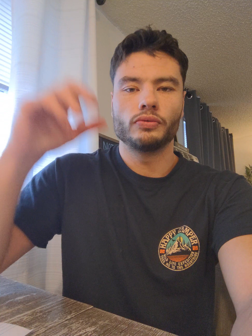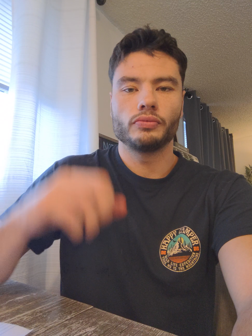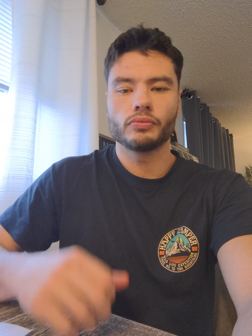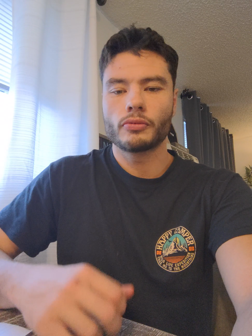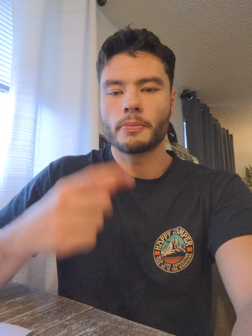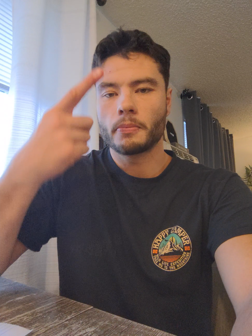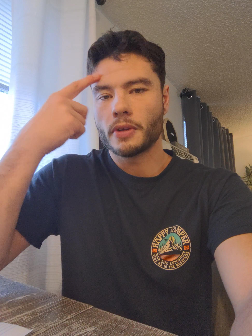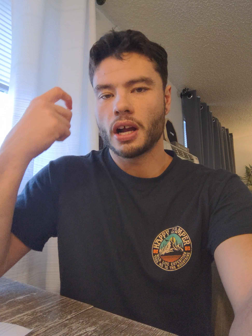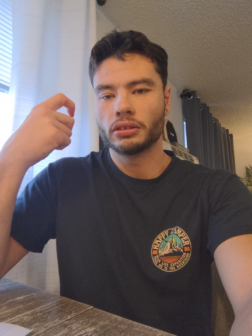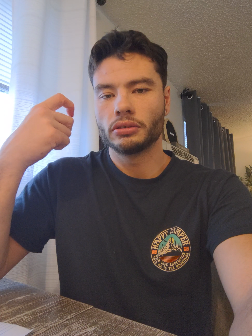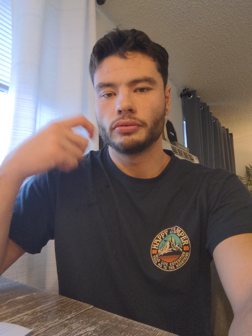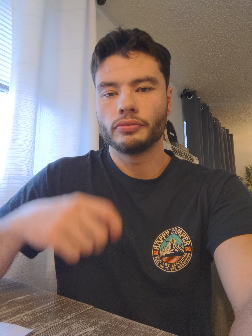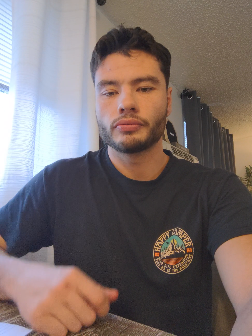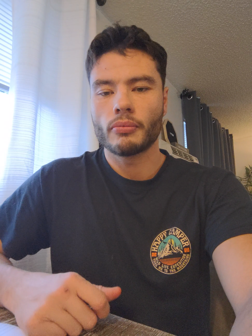because